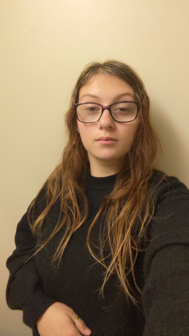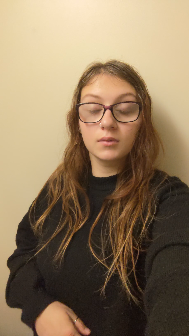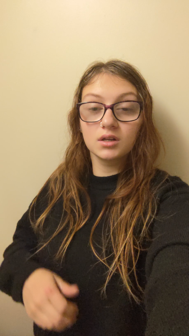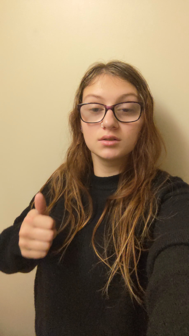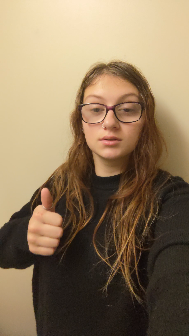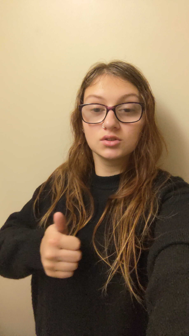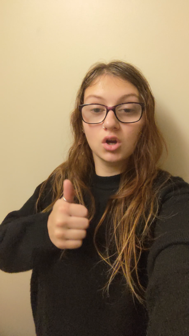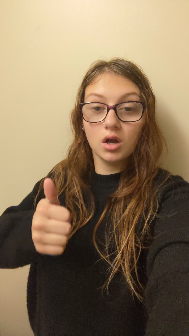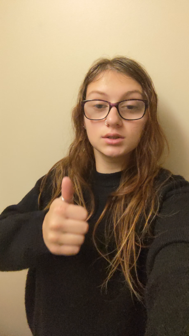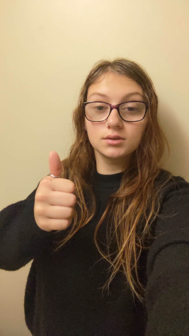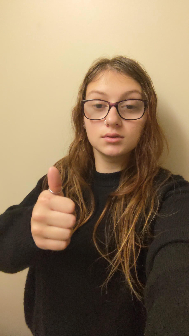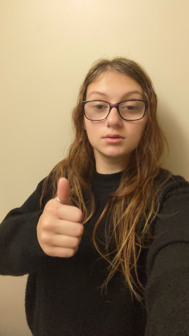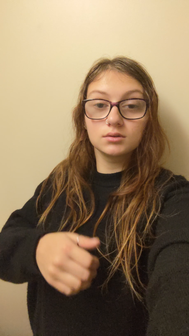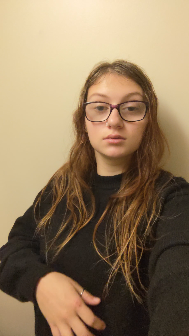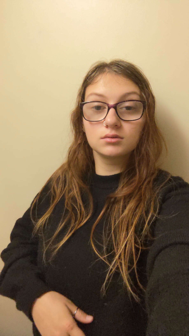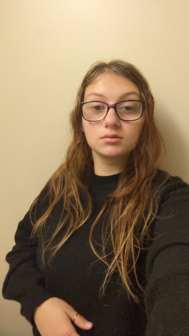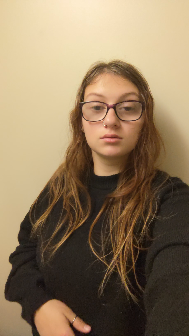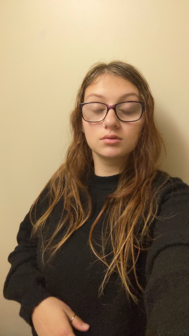chase